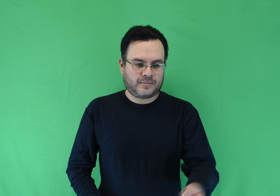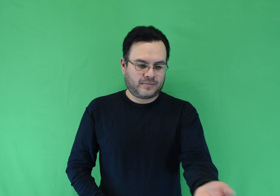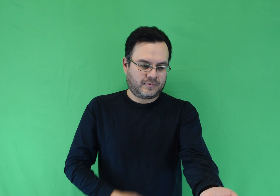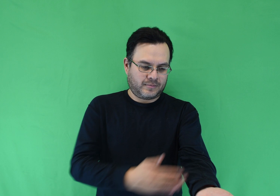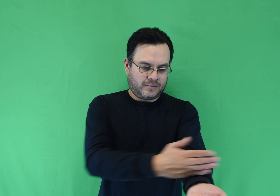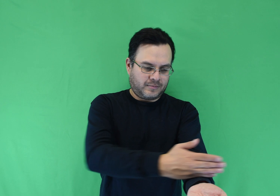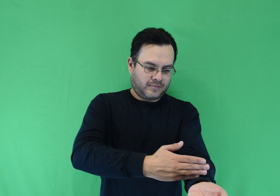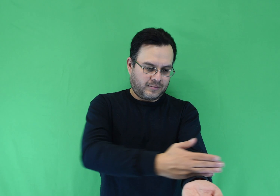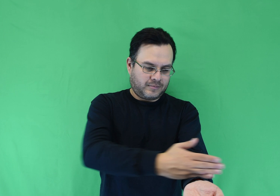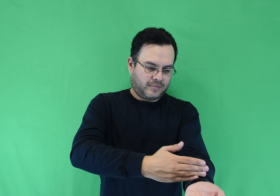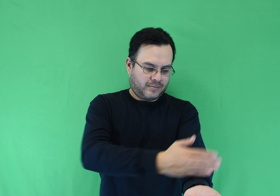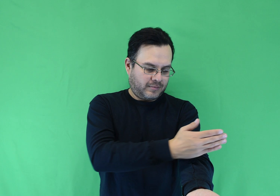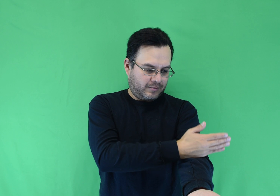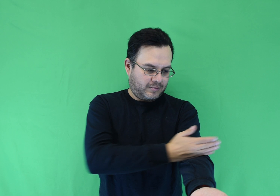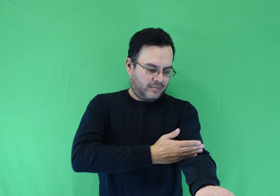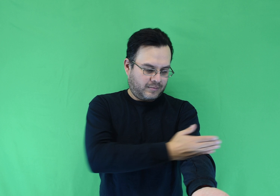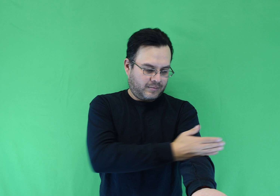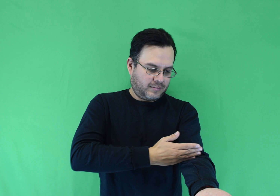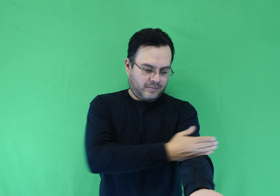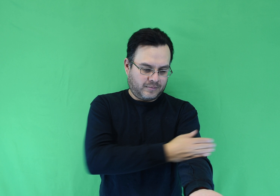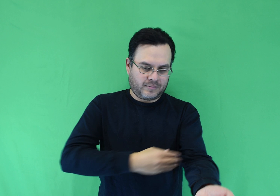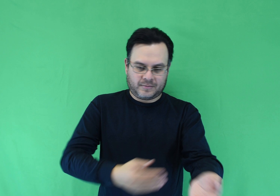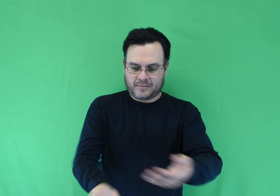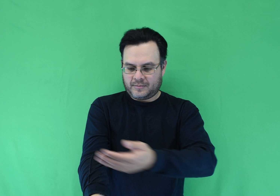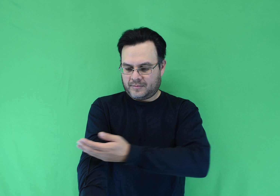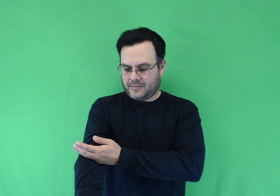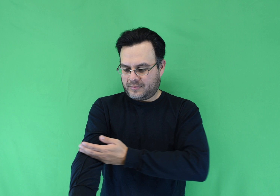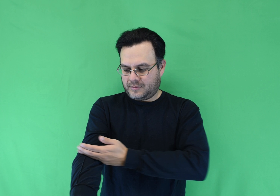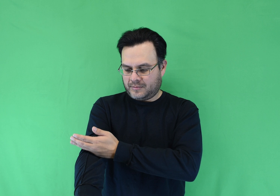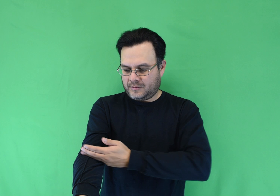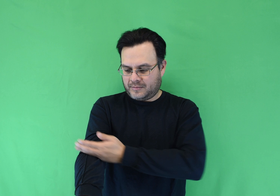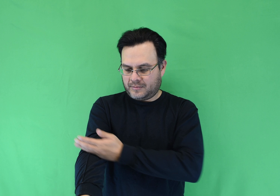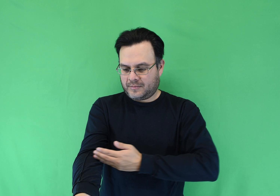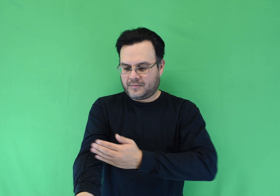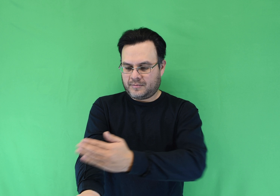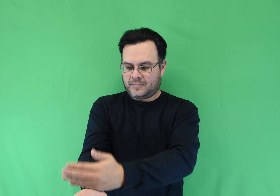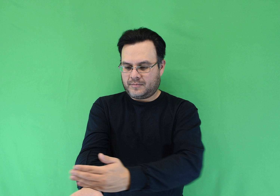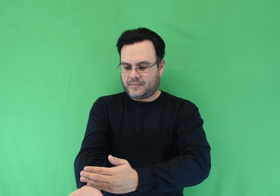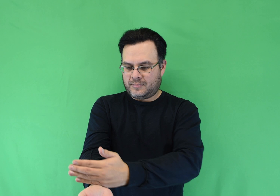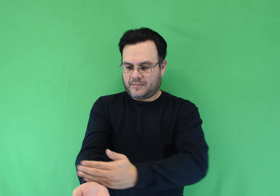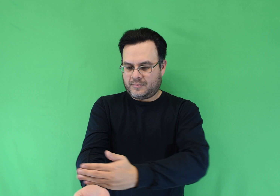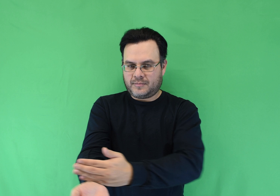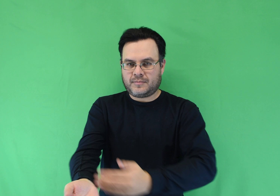cuerpo cortado